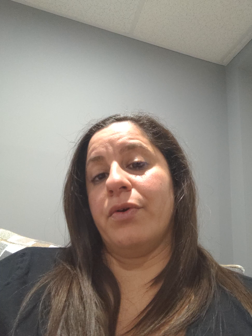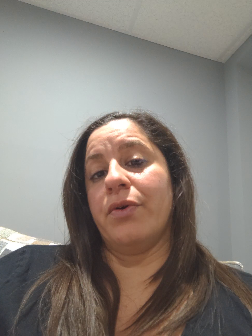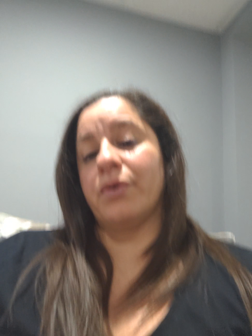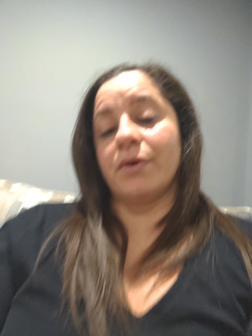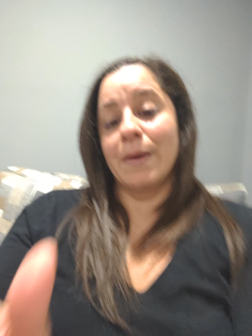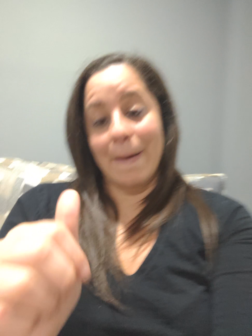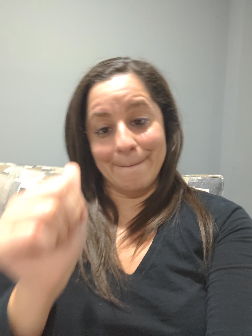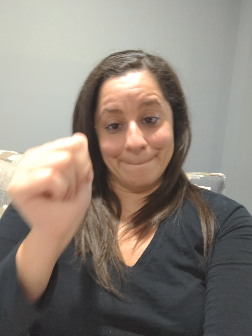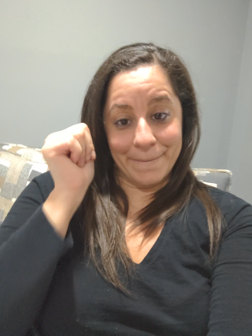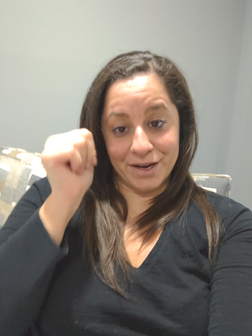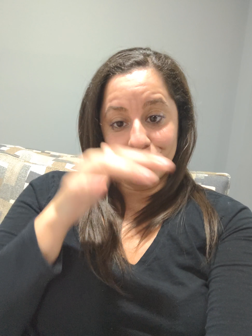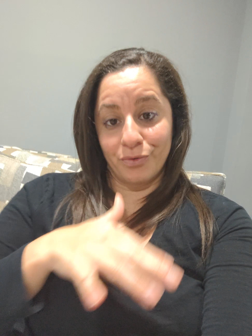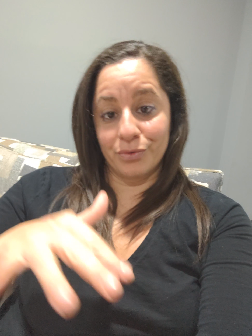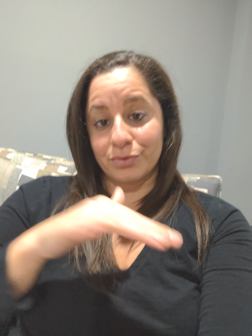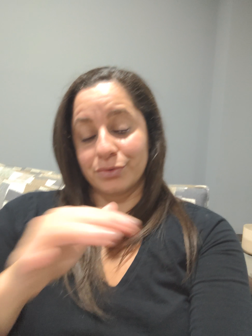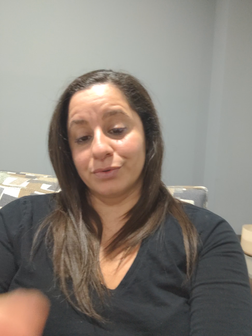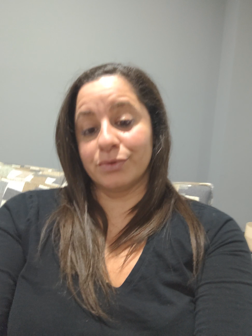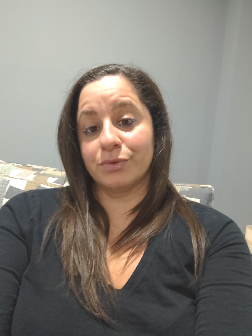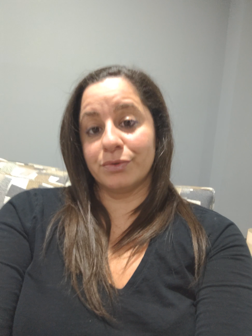backyard